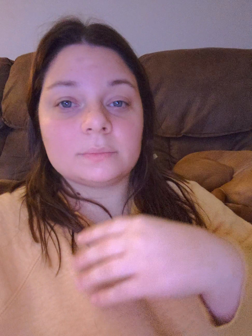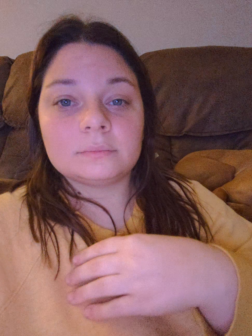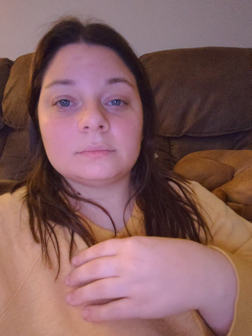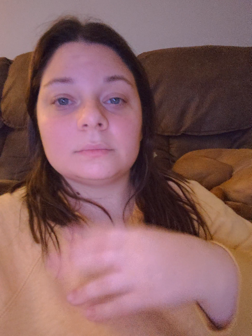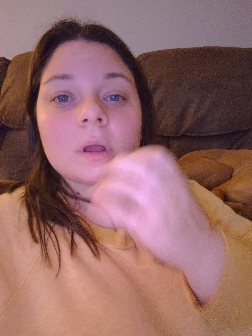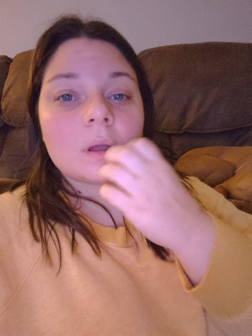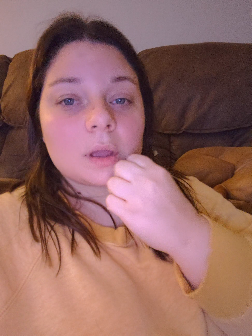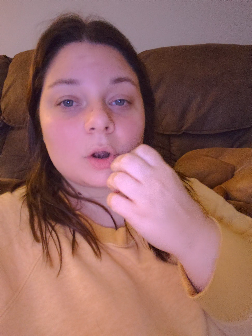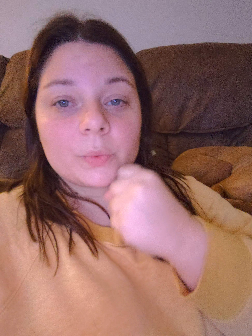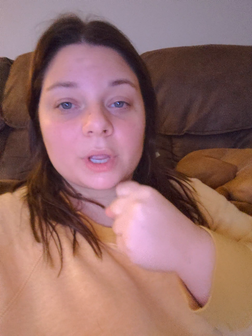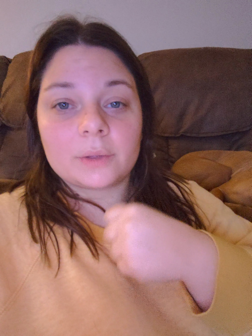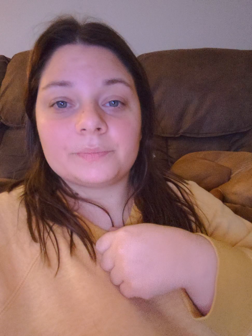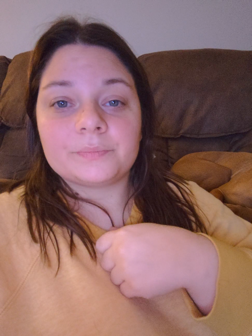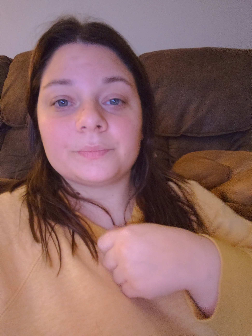underwear